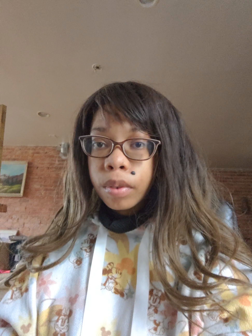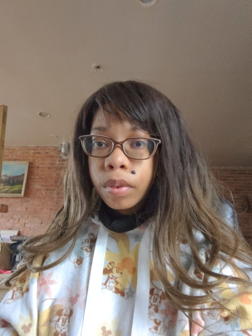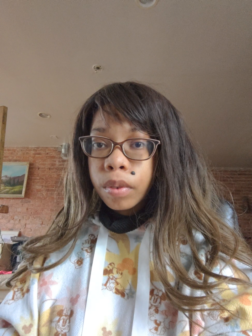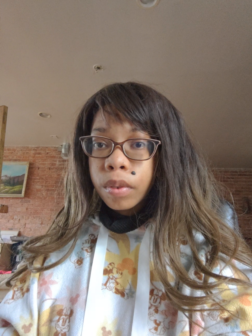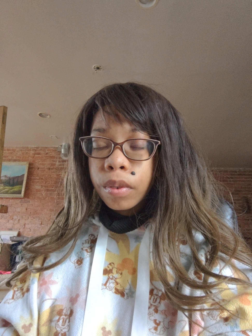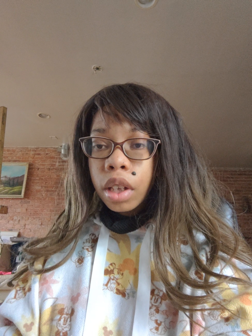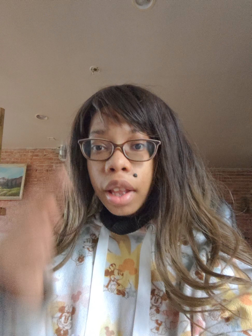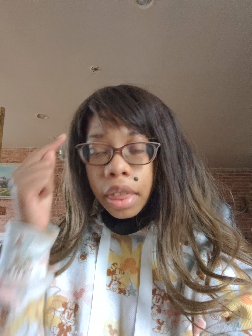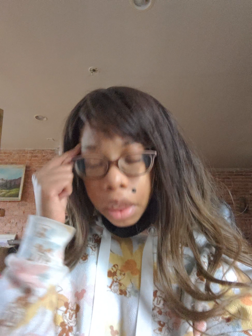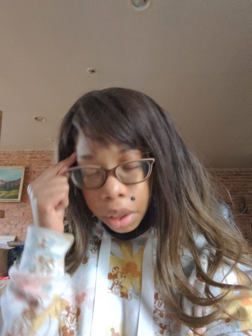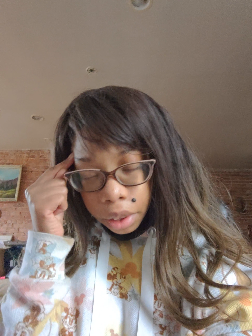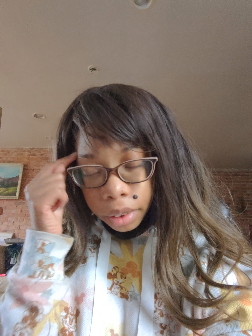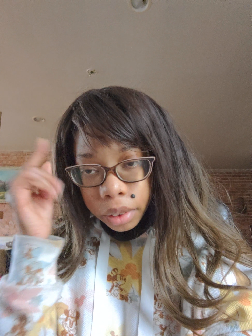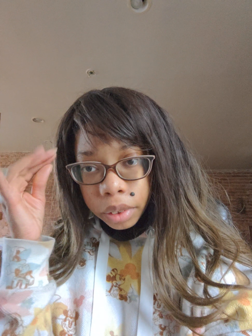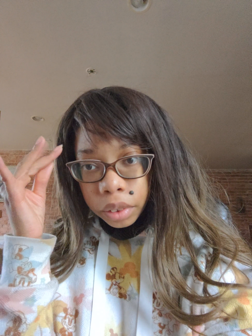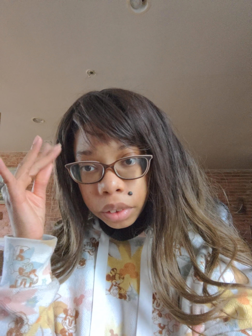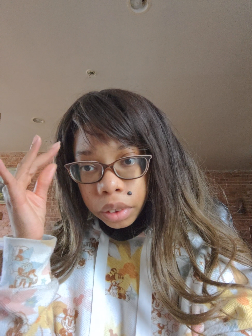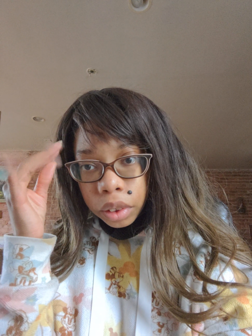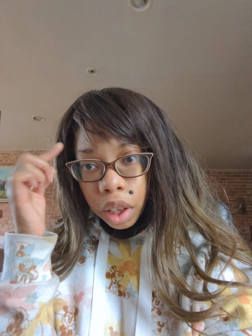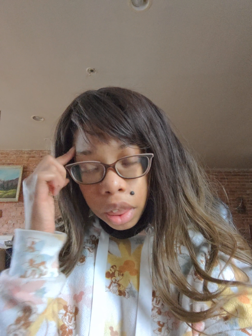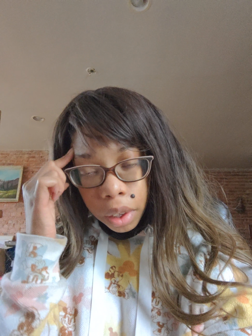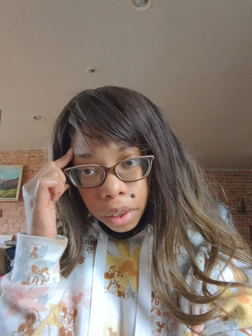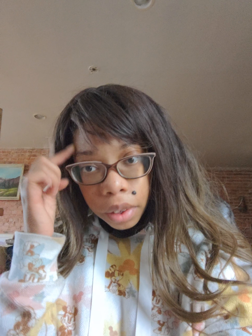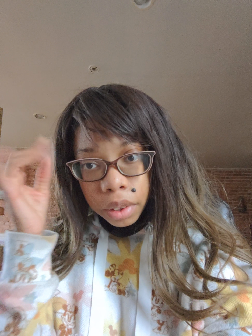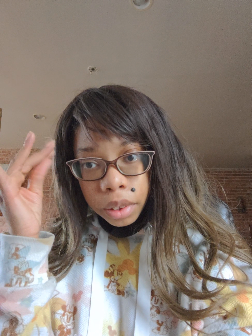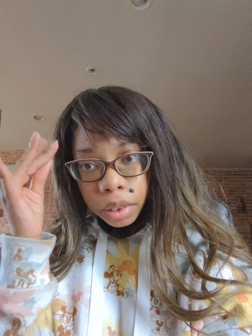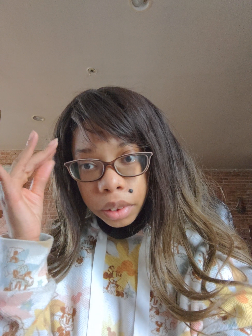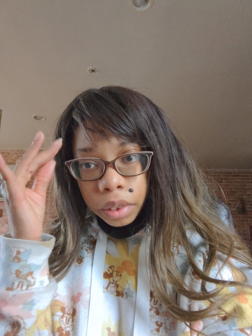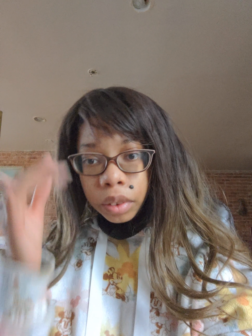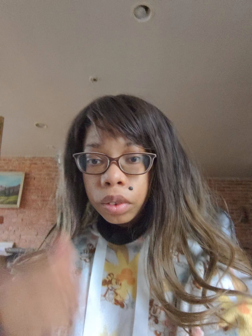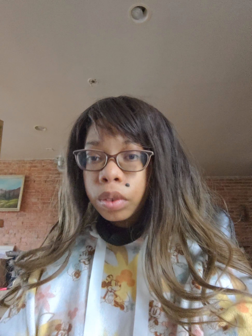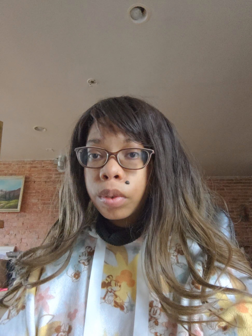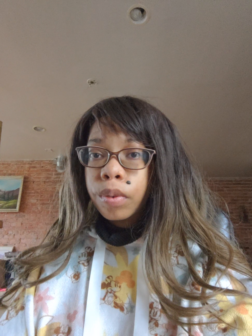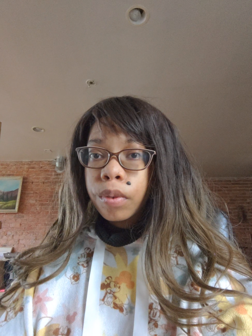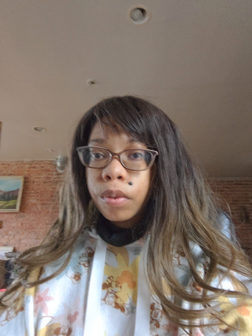think